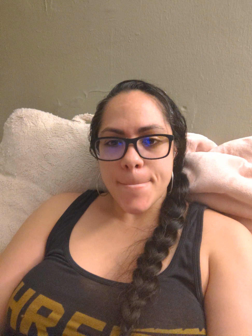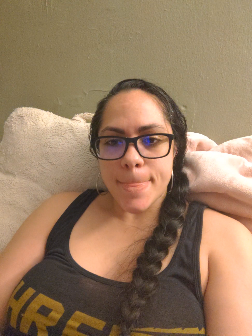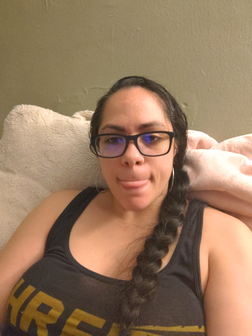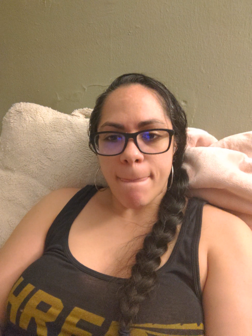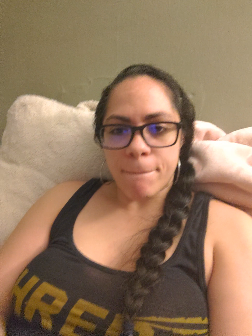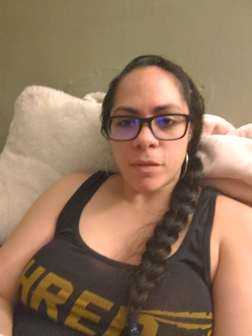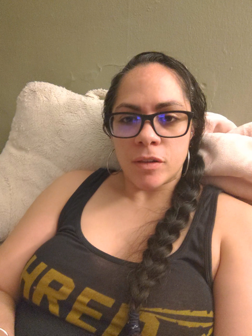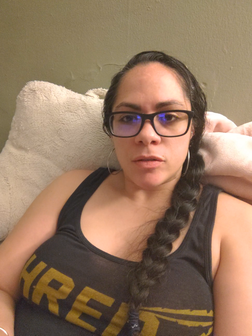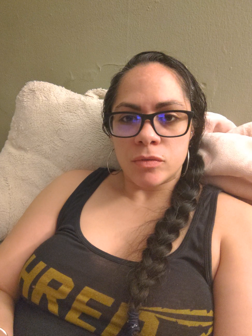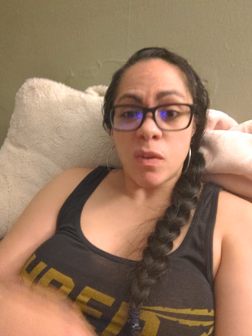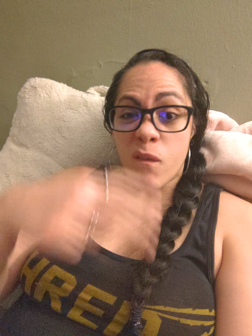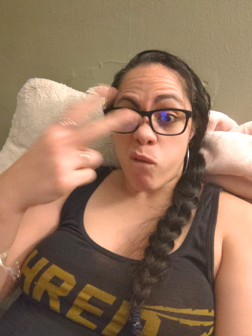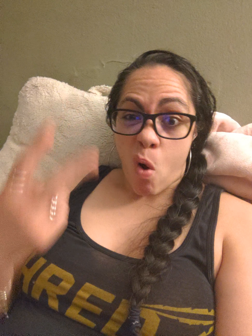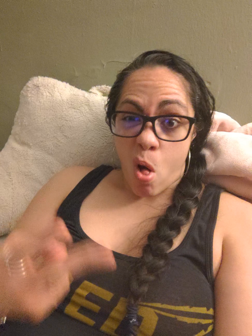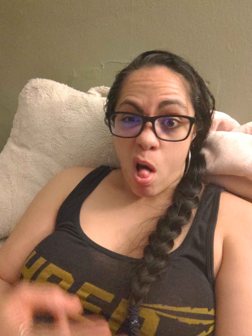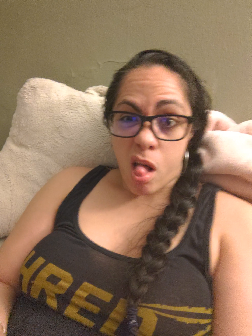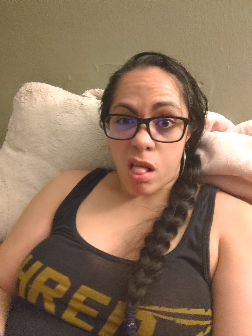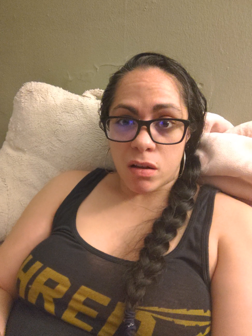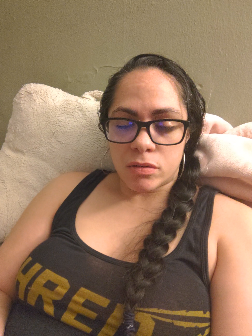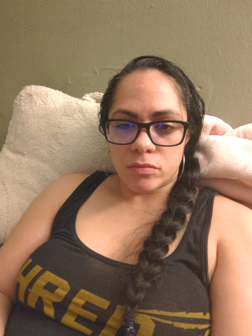fall